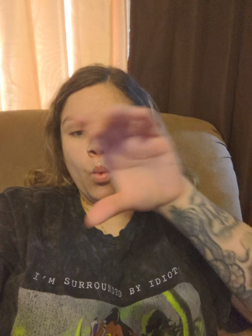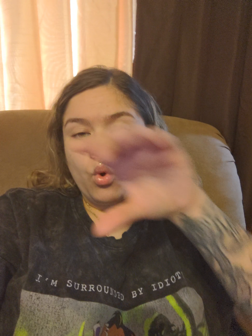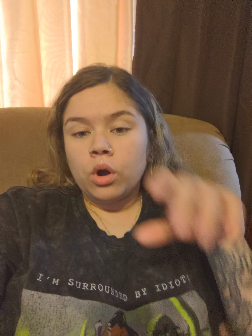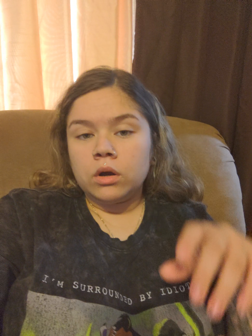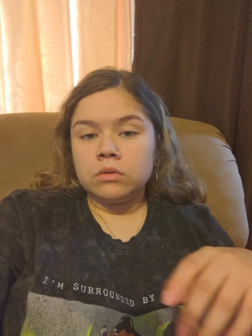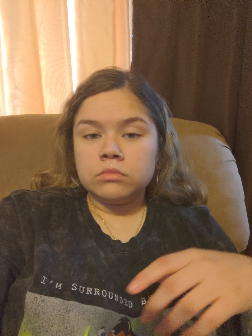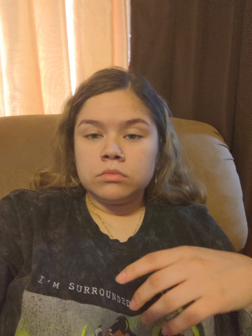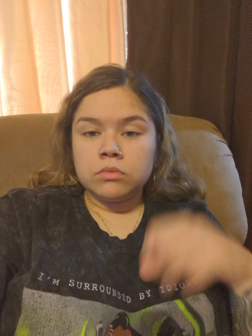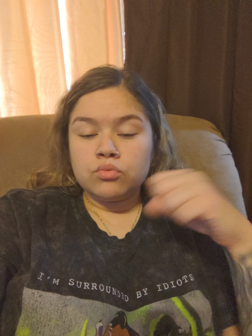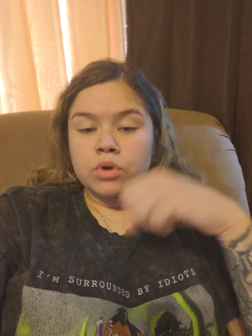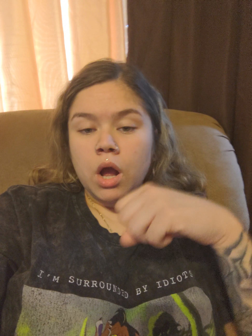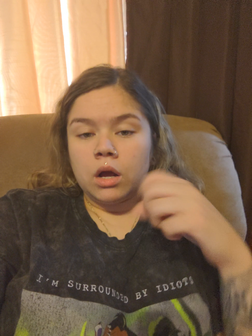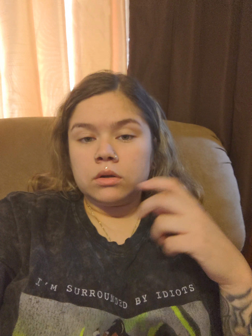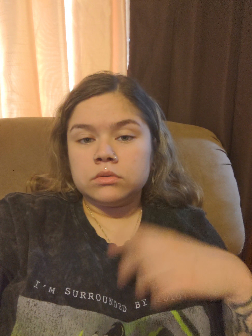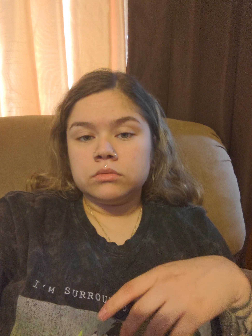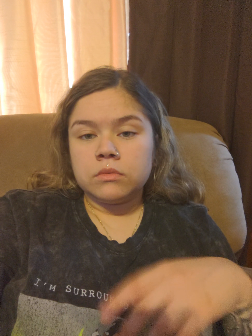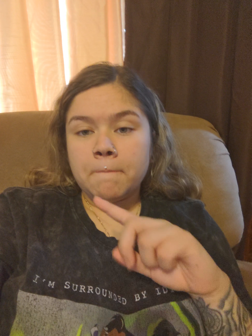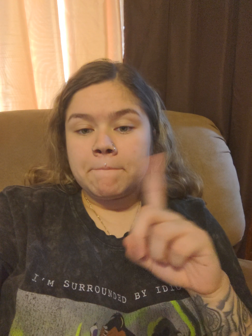rock